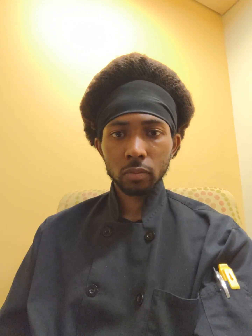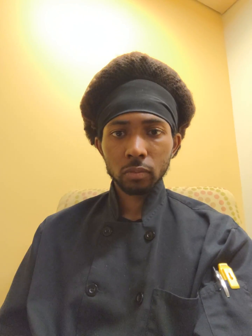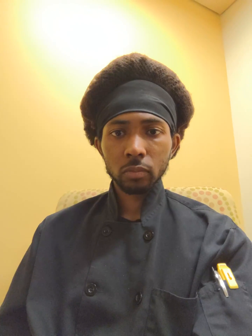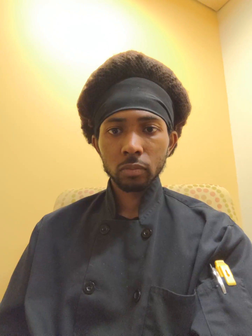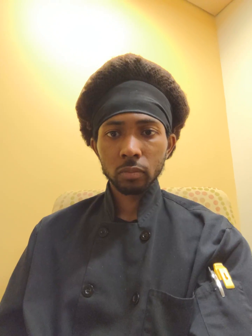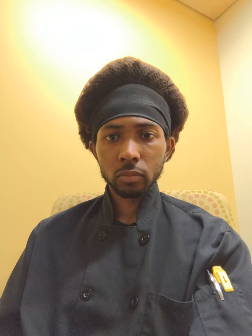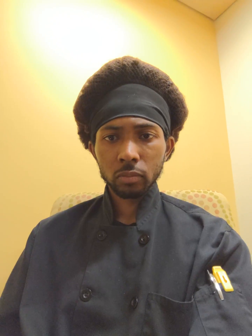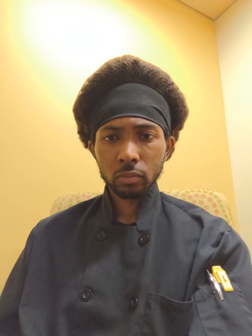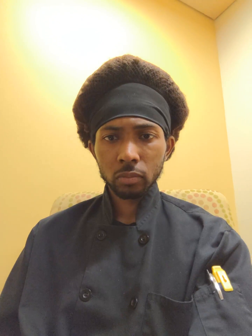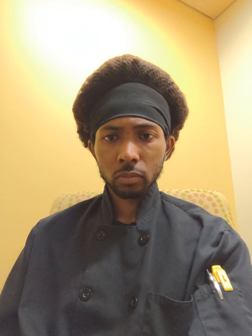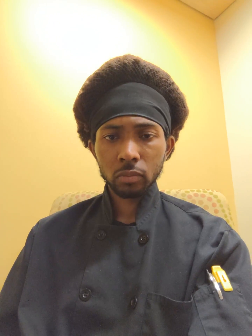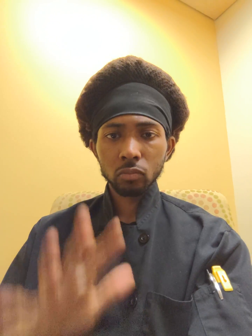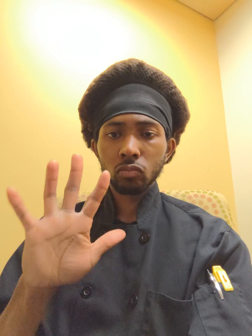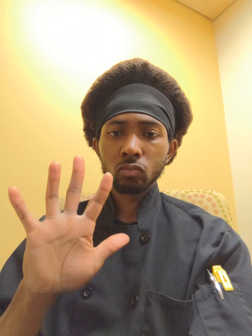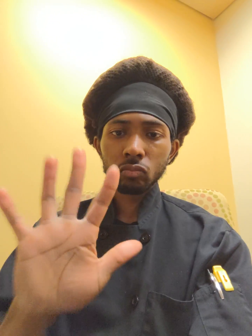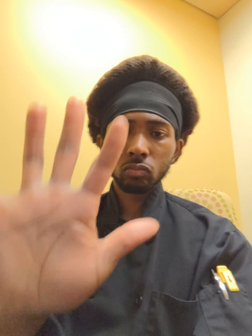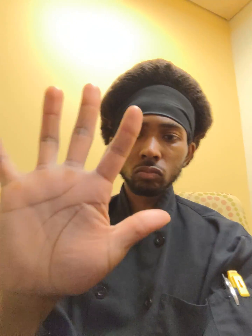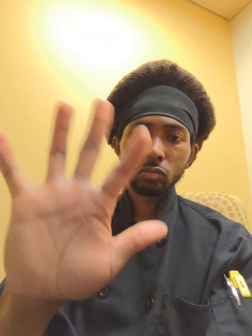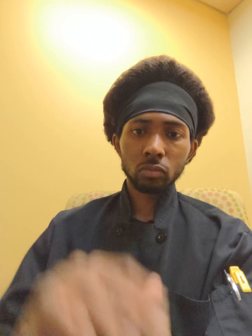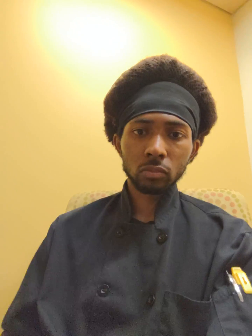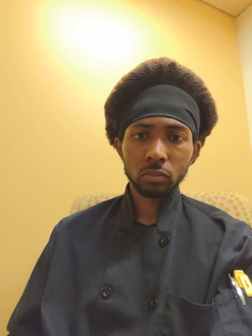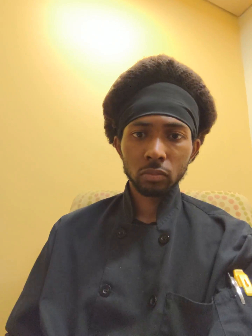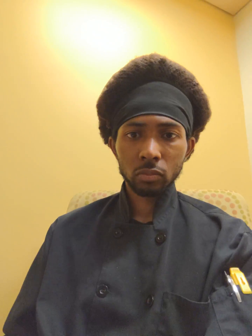give me five